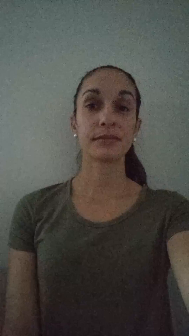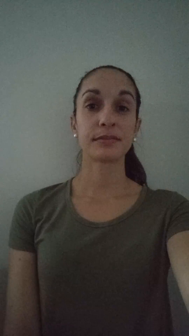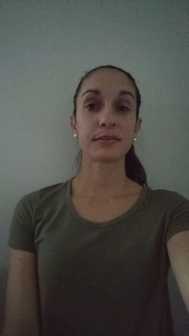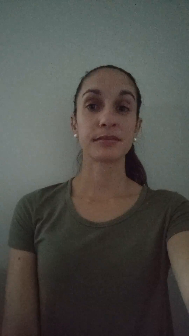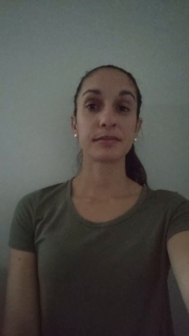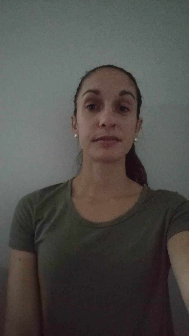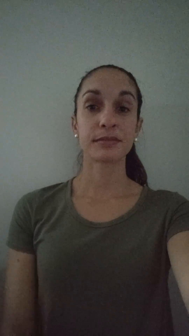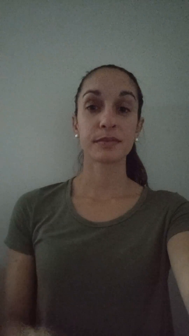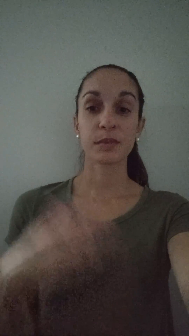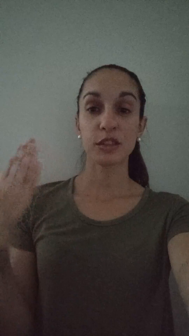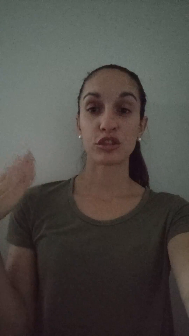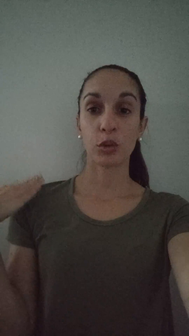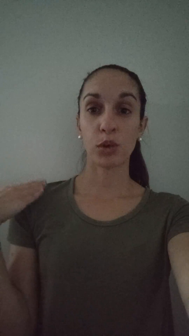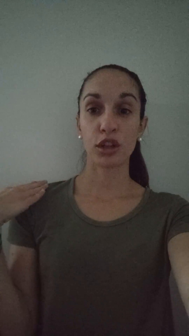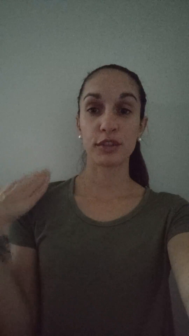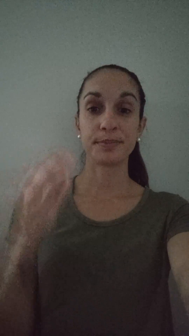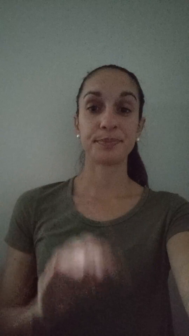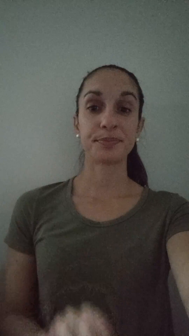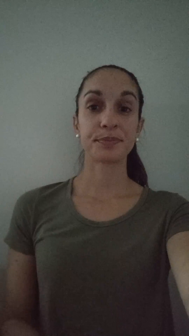shoulder